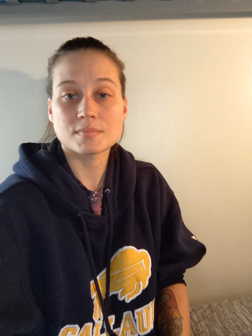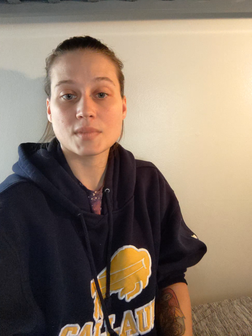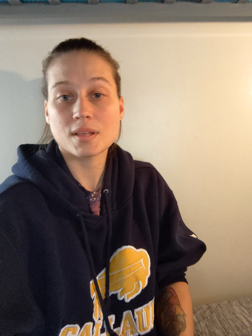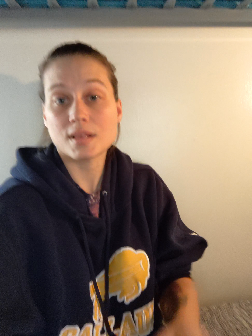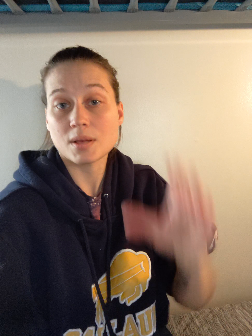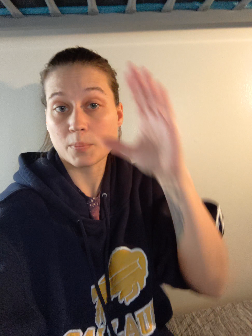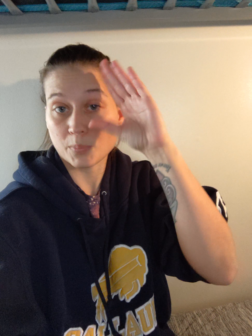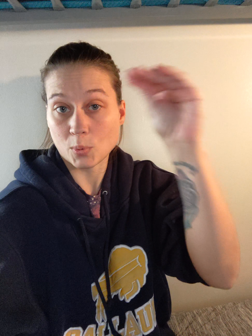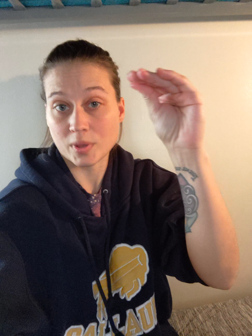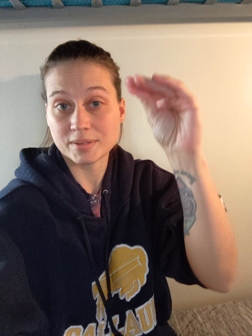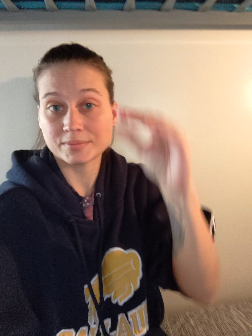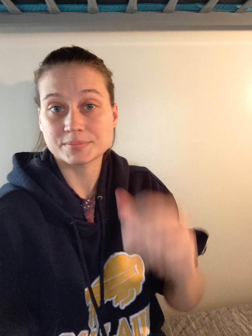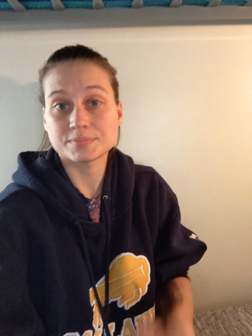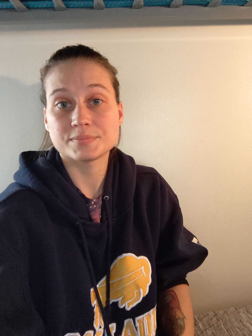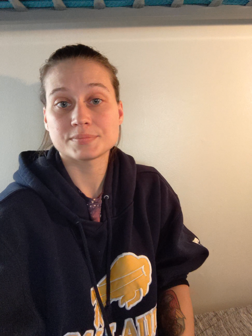boy